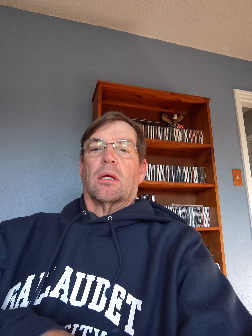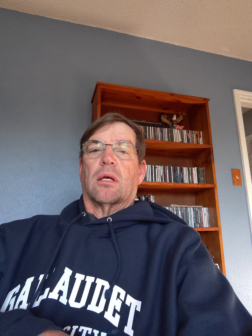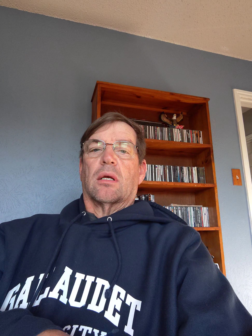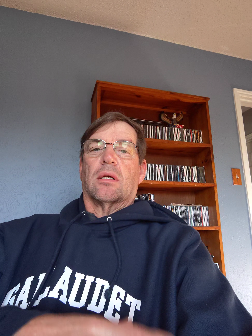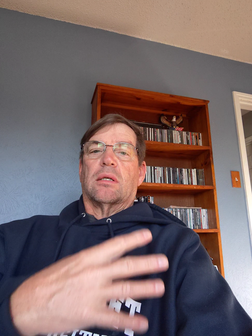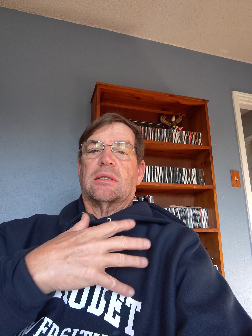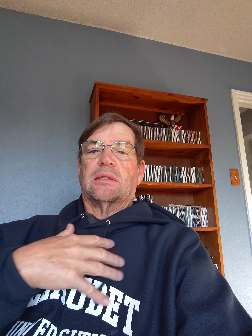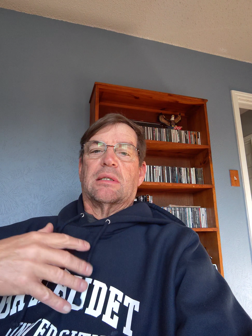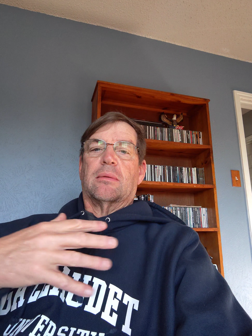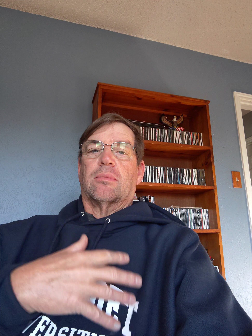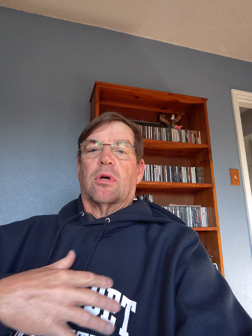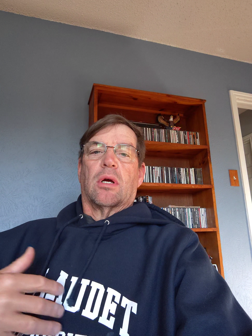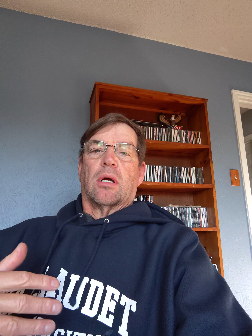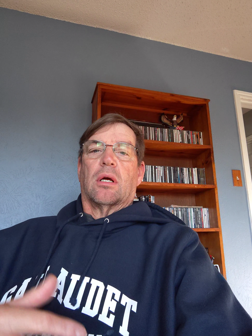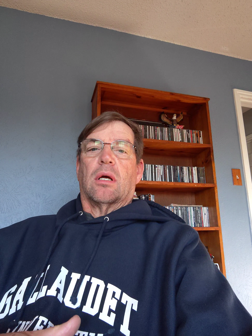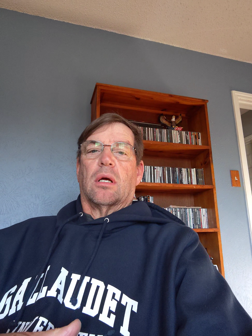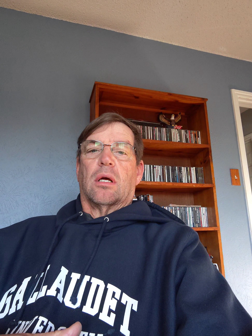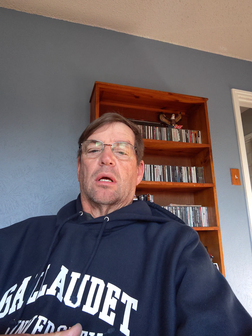zebra